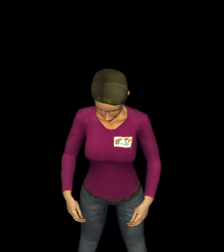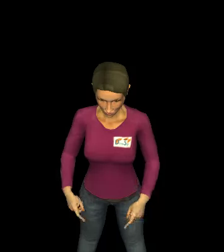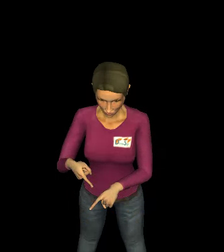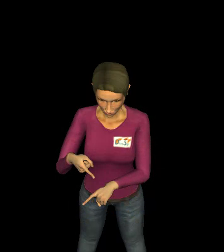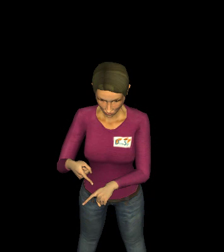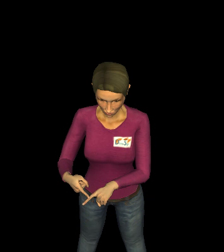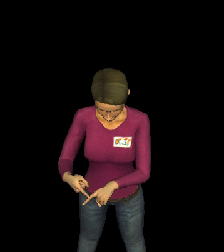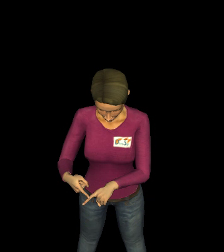نصف